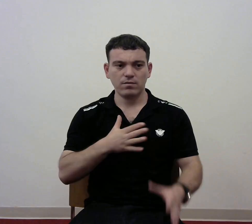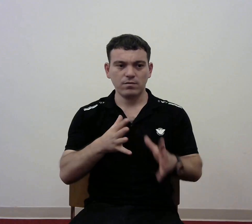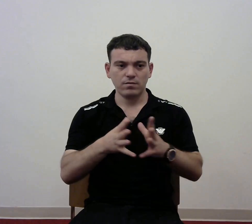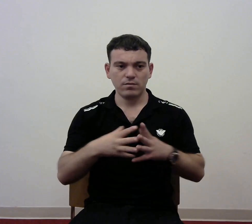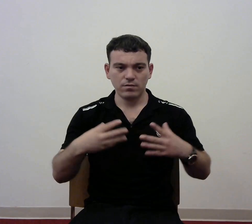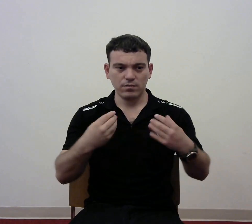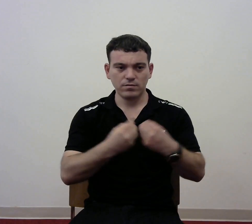ailə